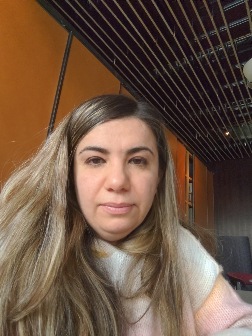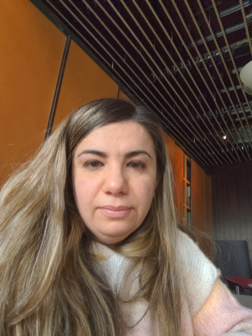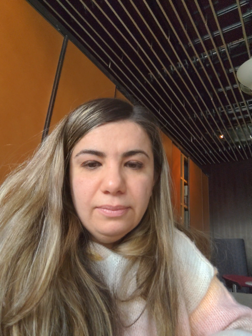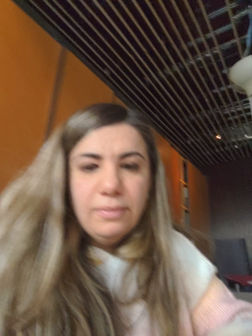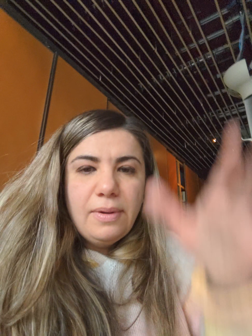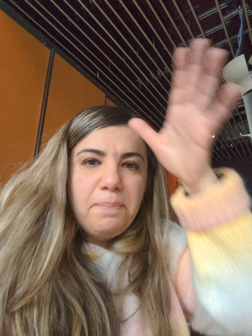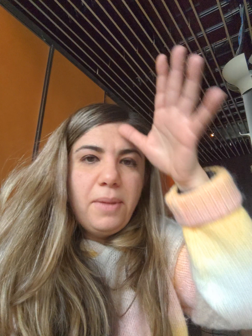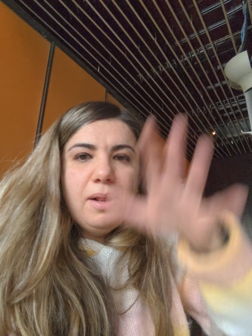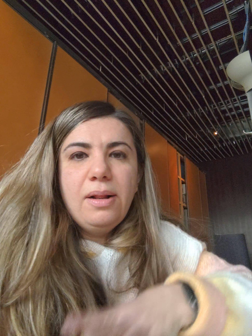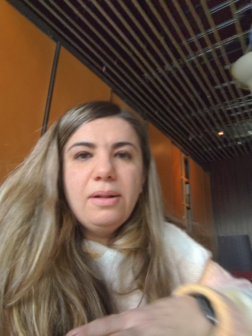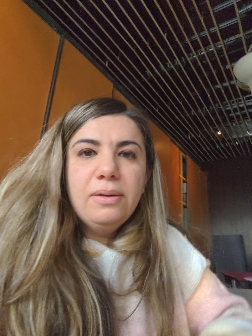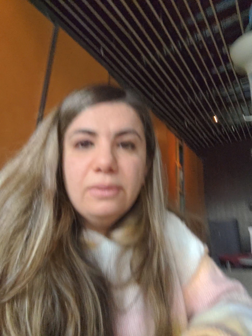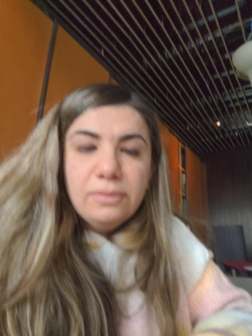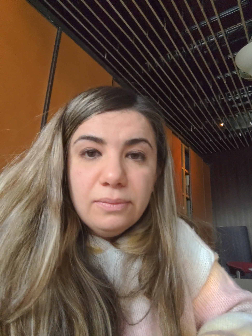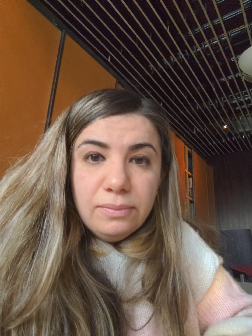man